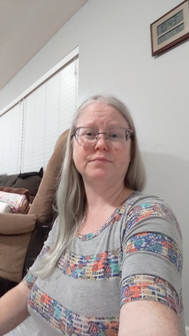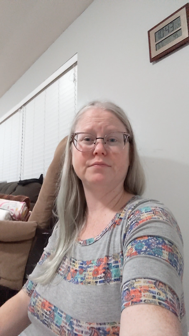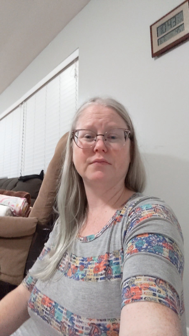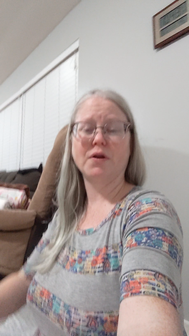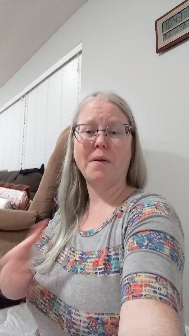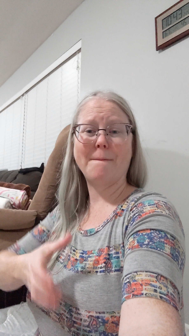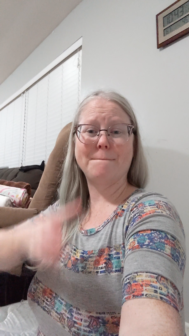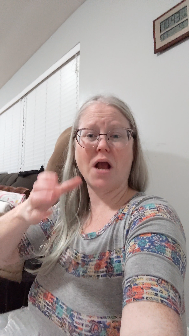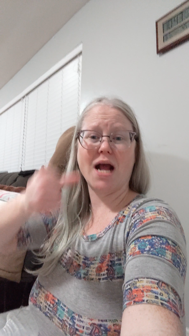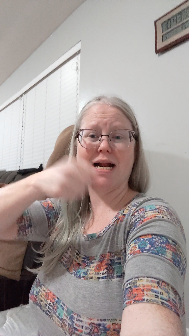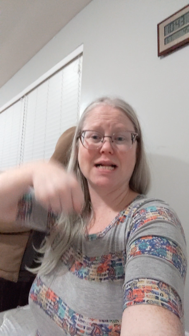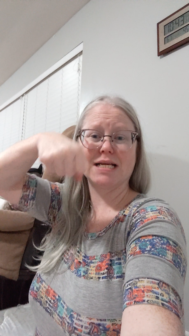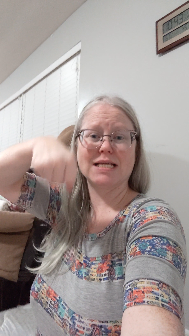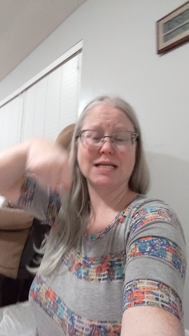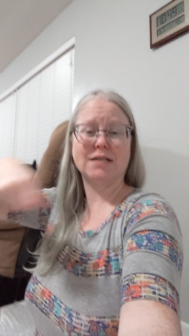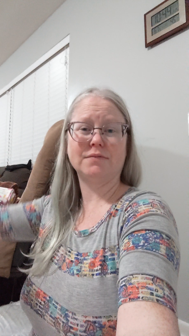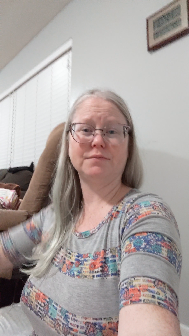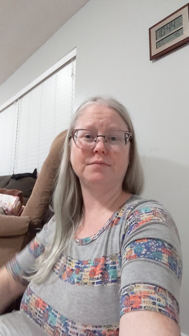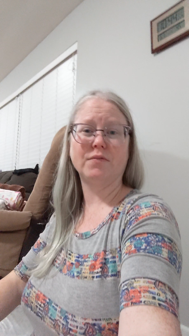bucket